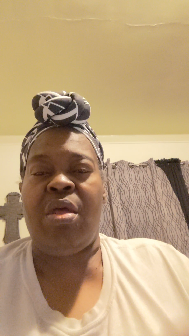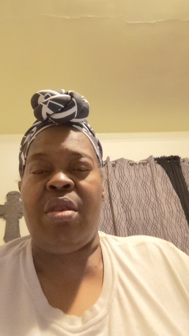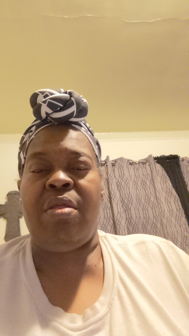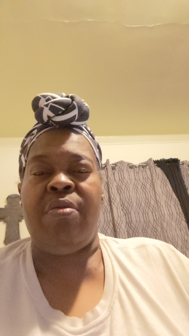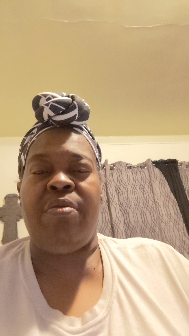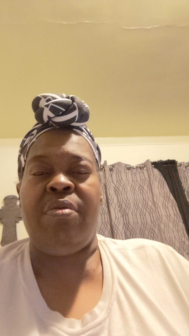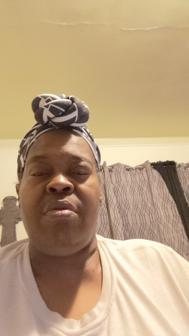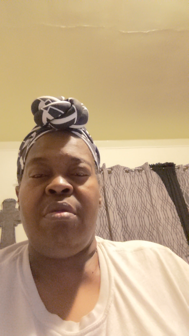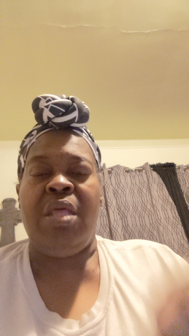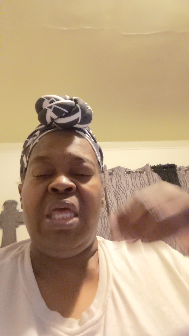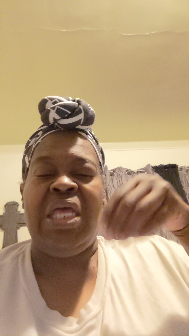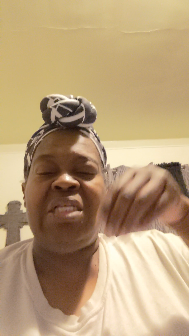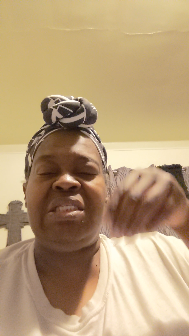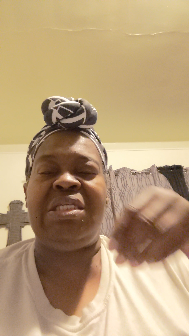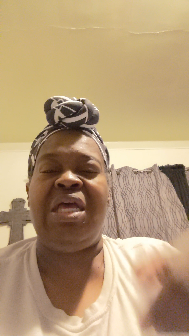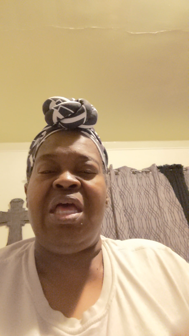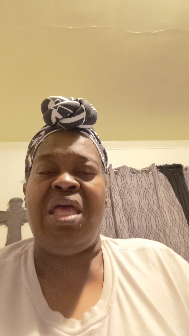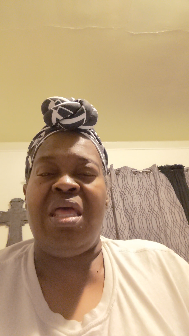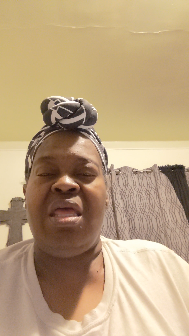inside